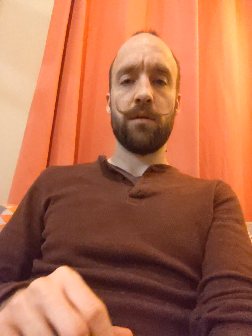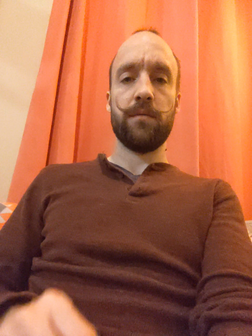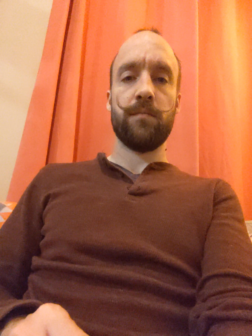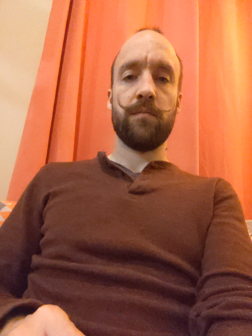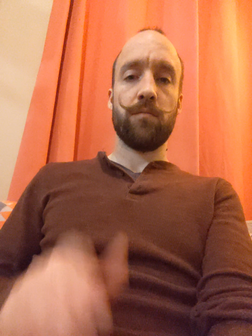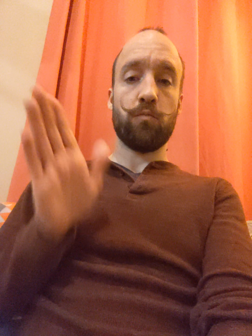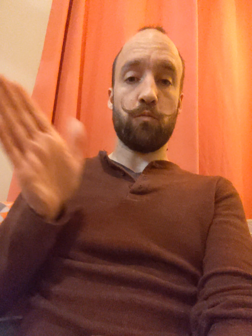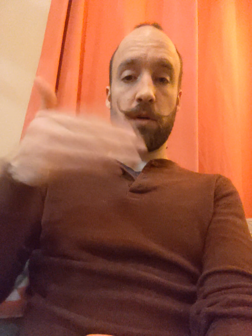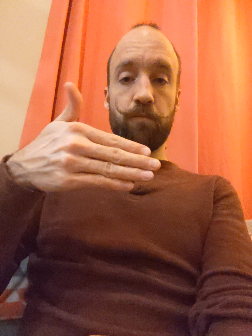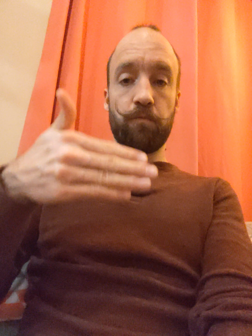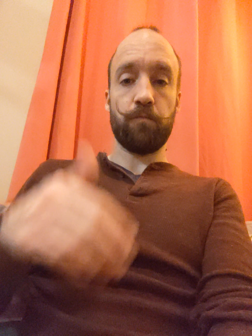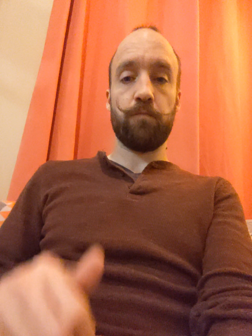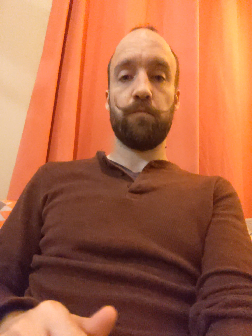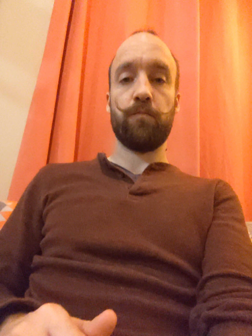room